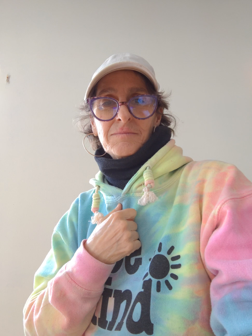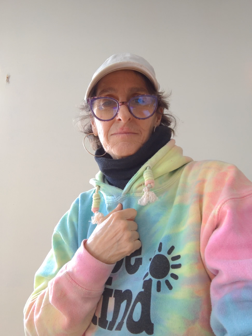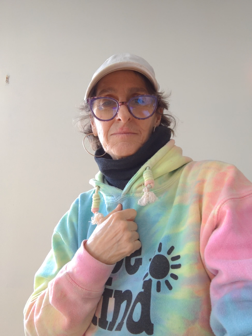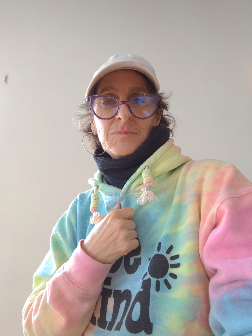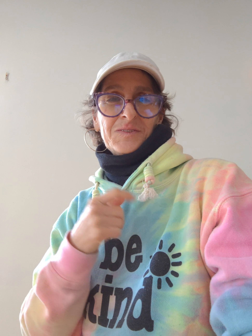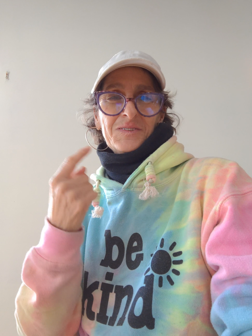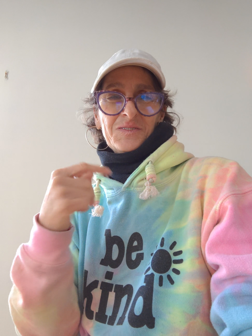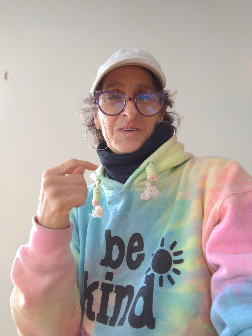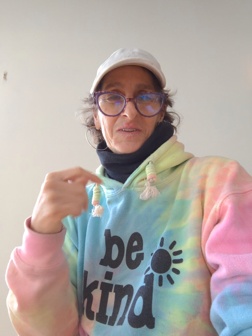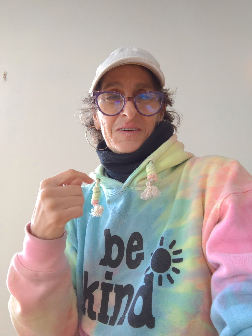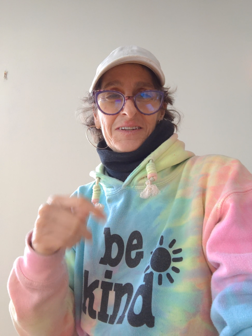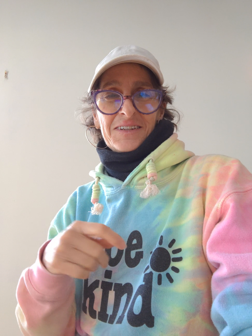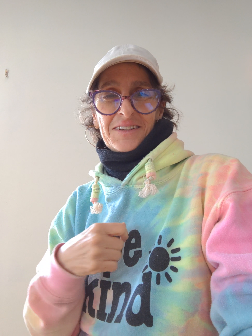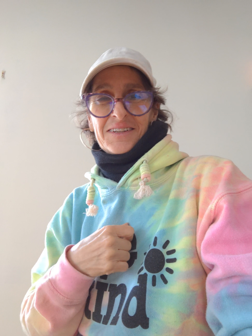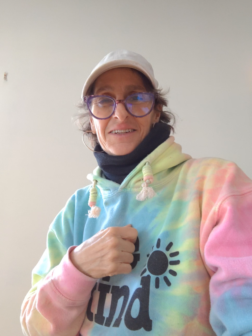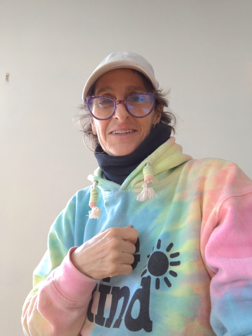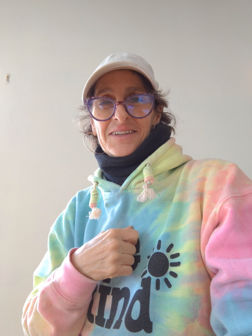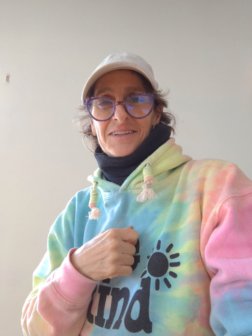toy